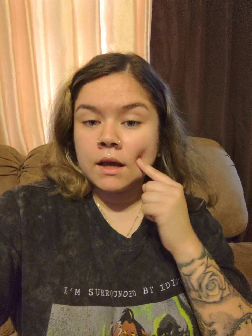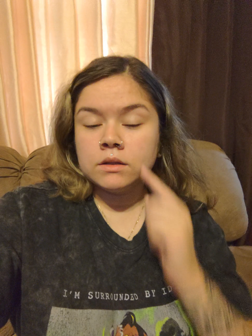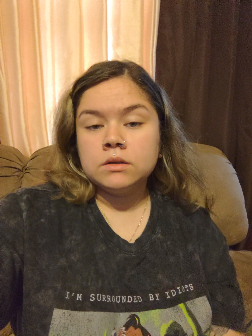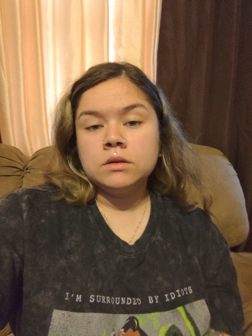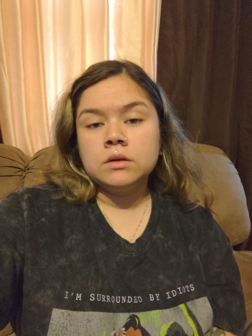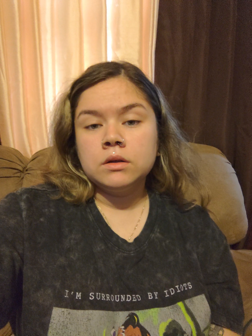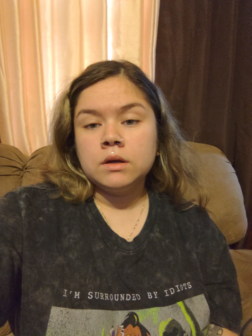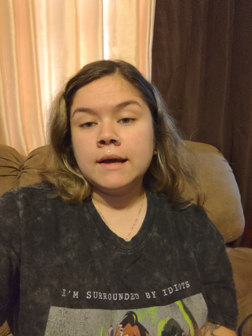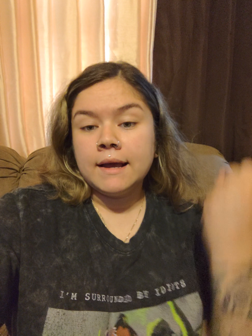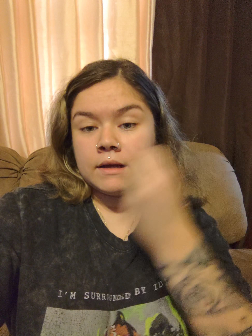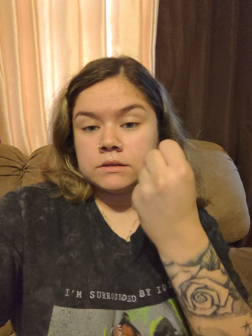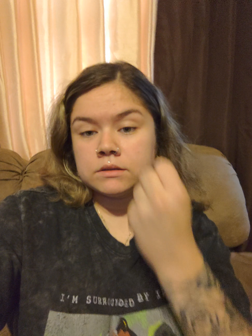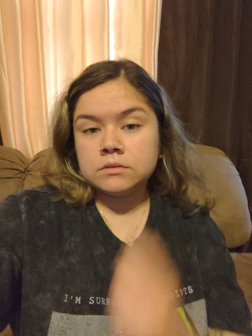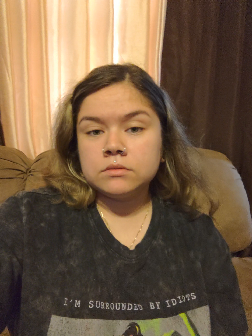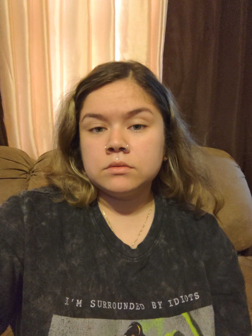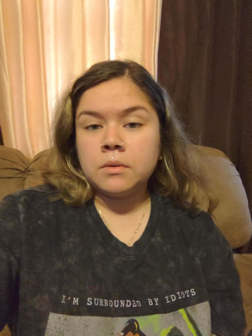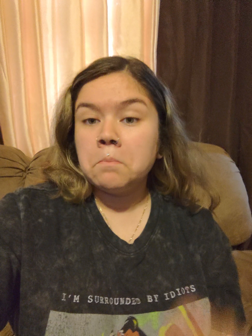hit